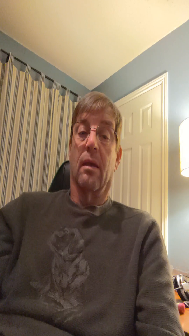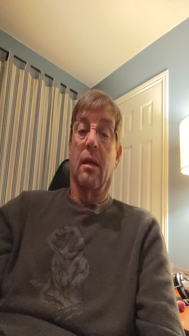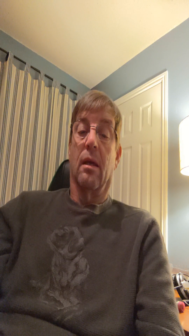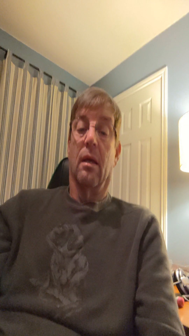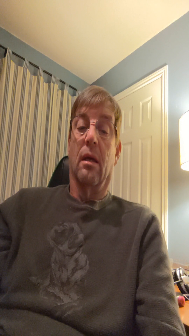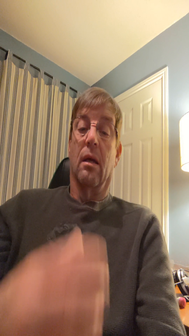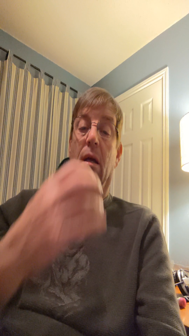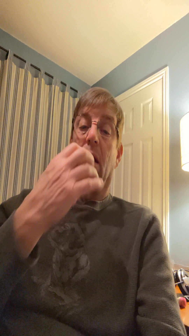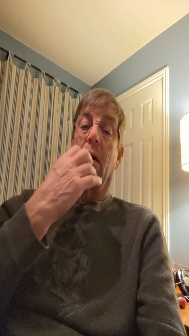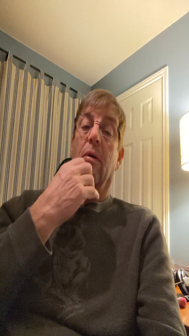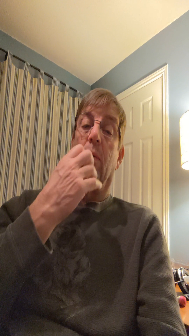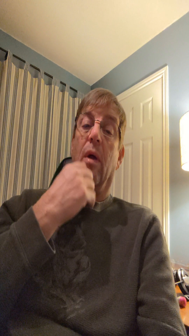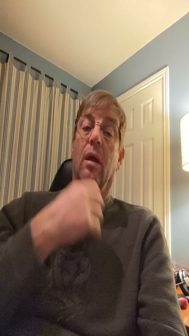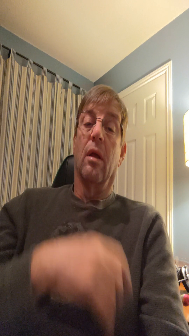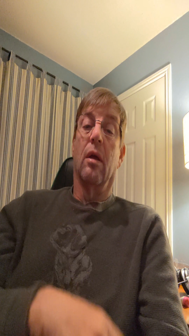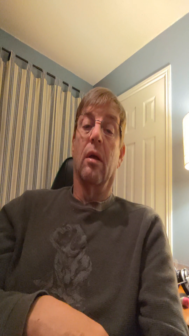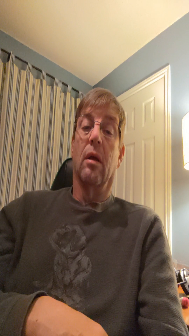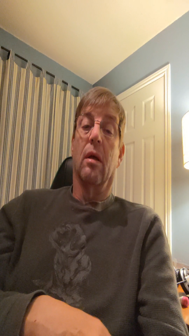underwear